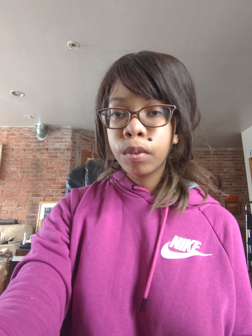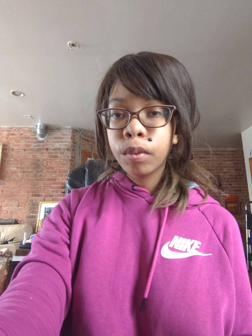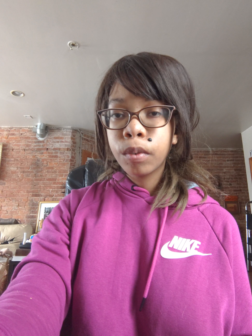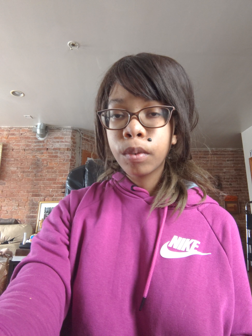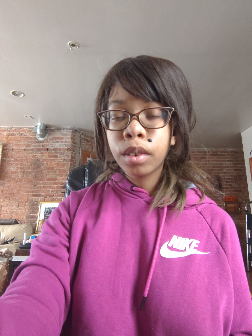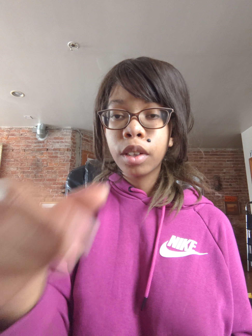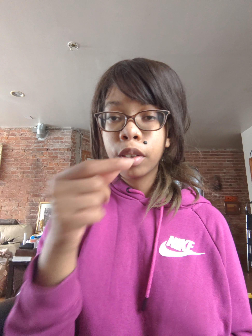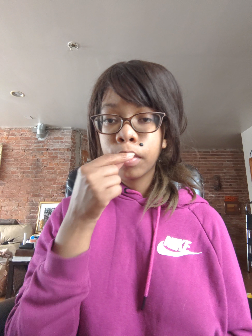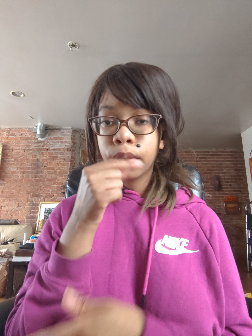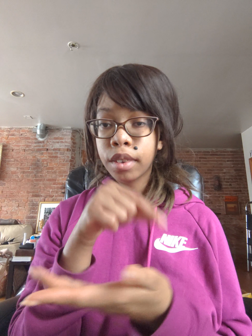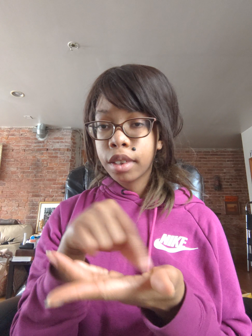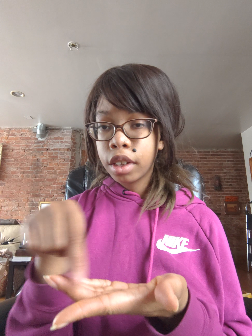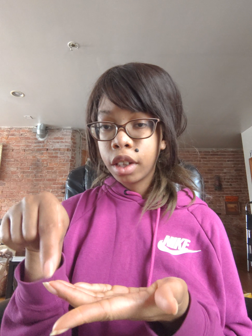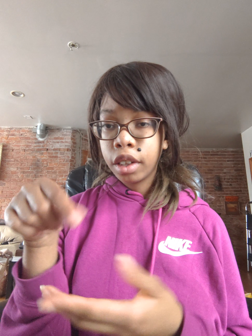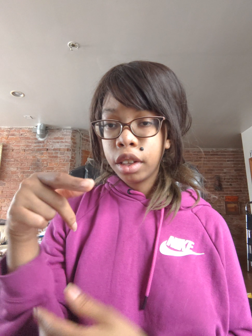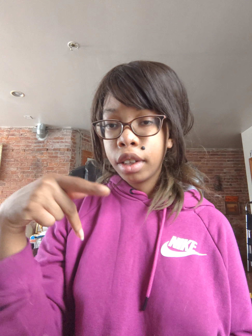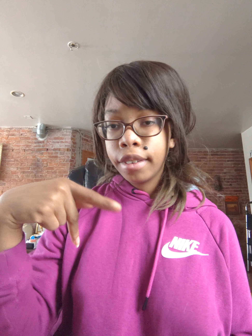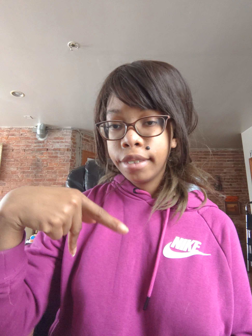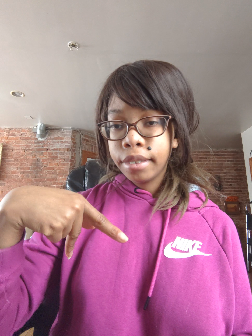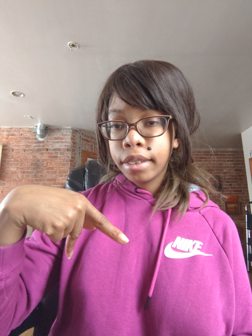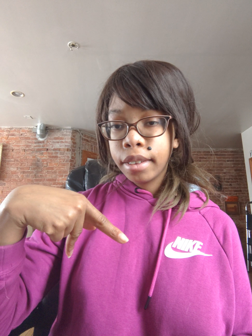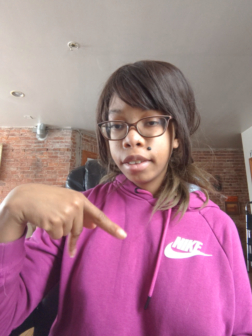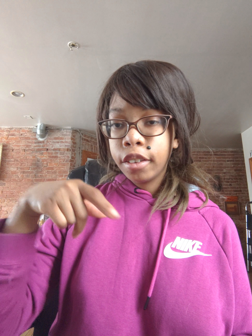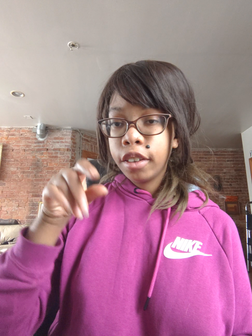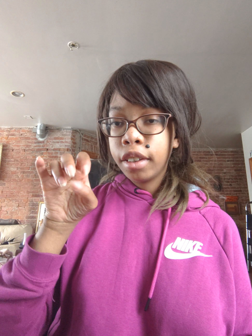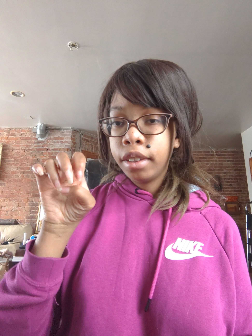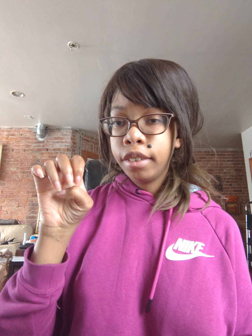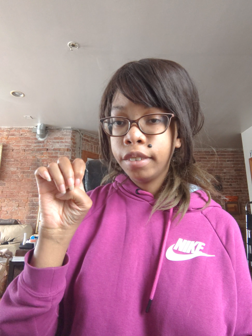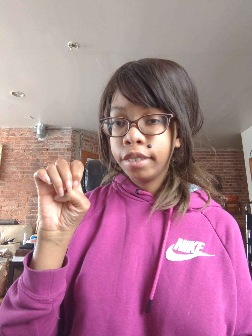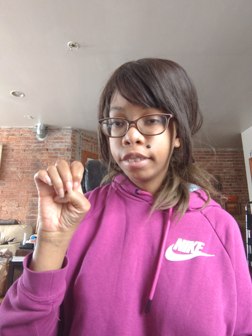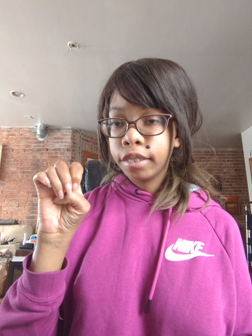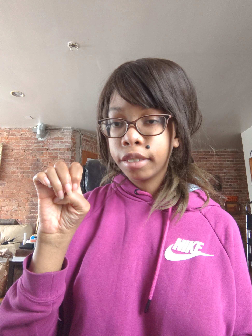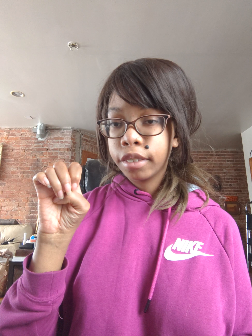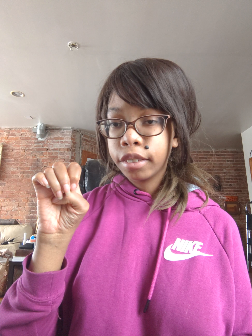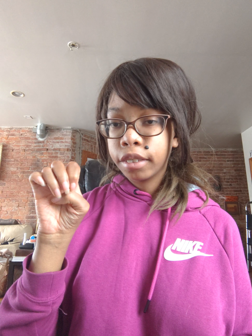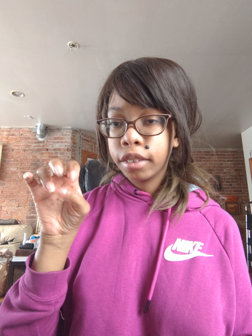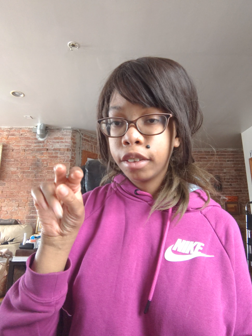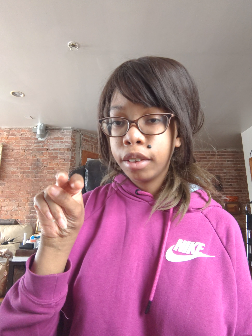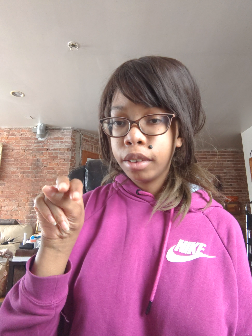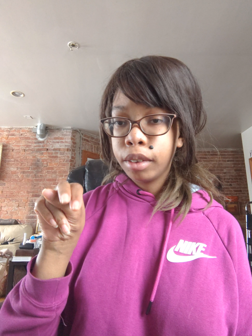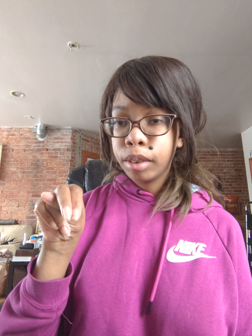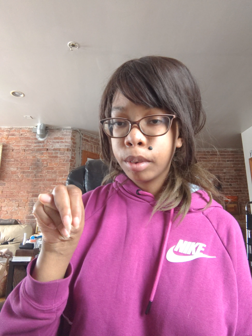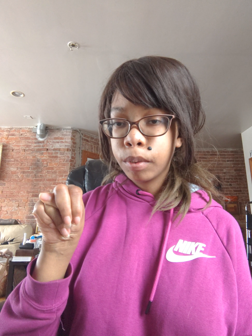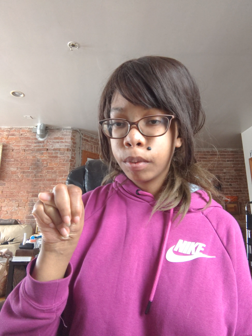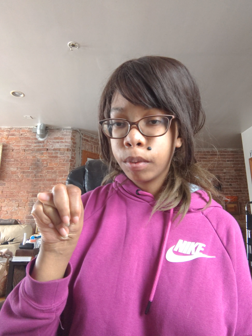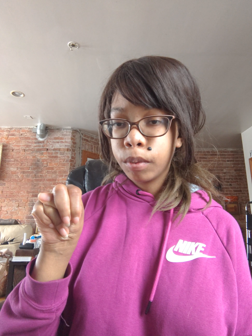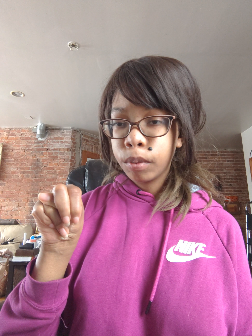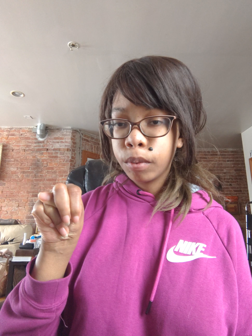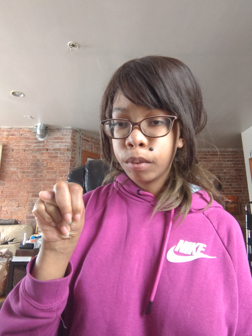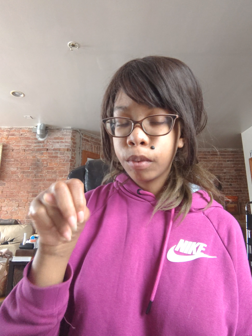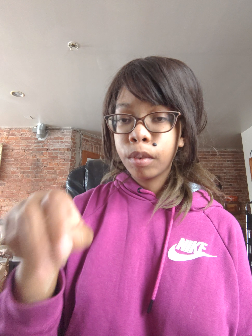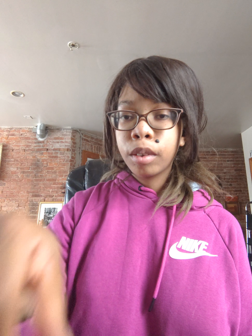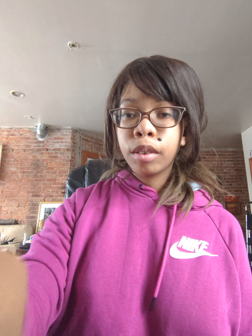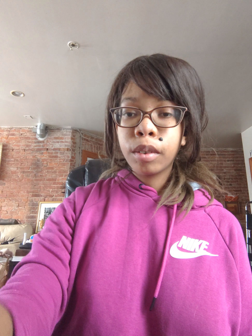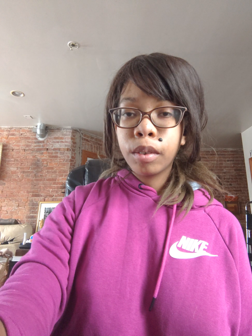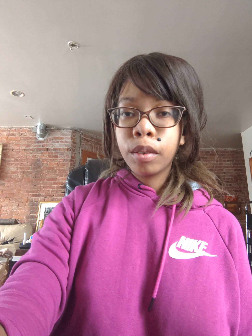pen